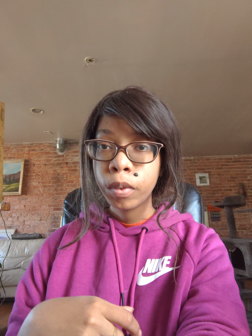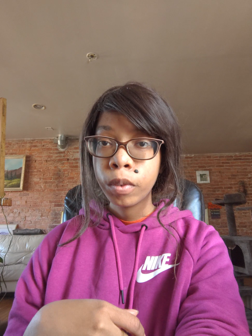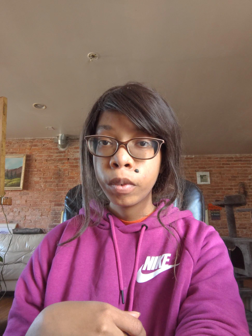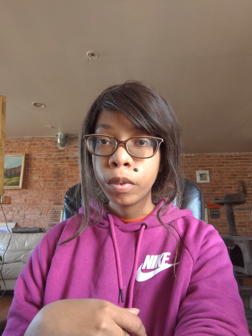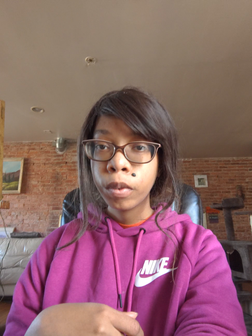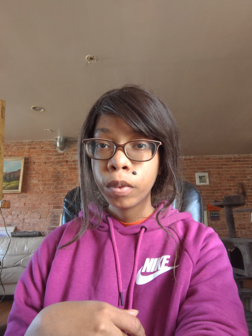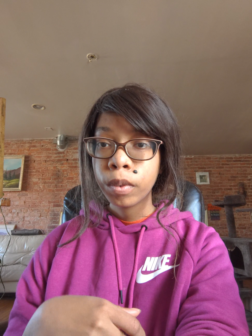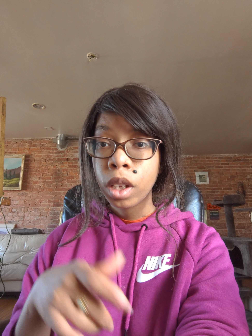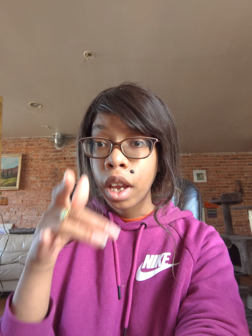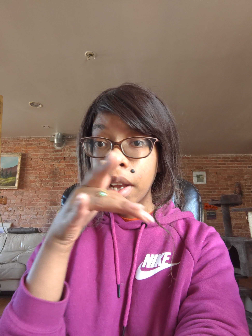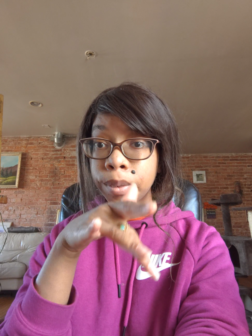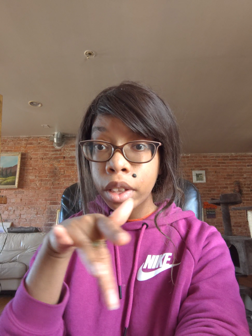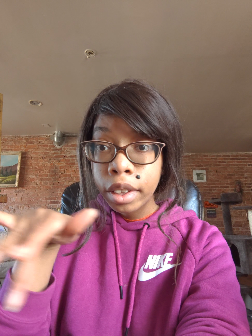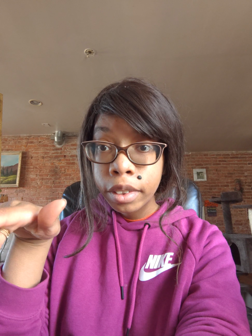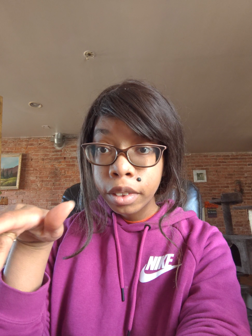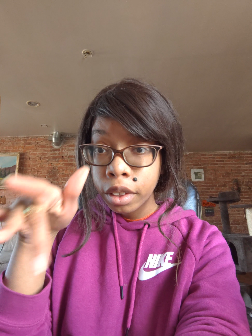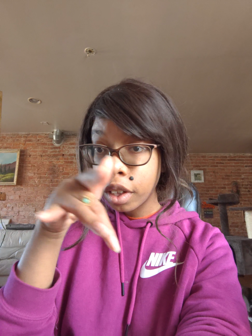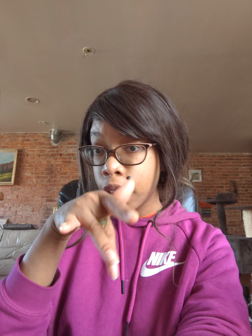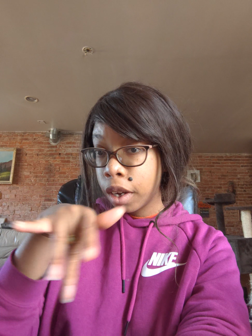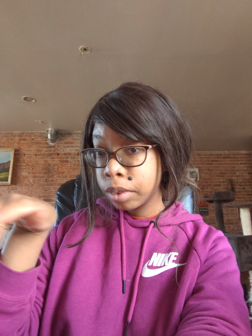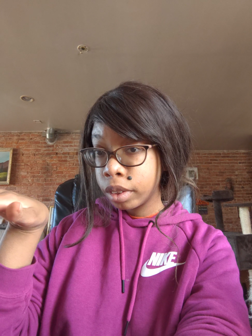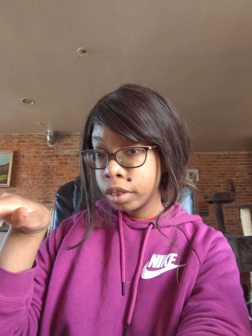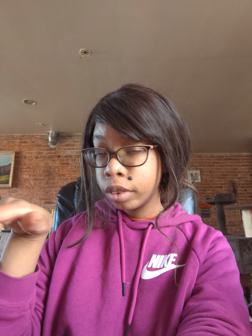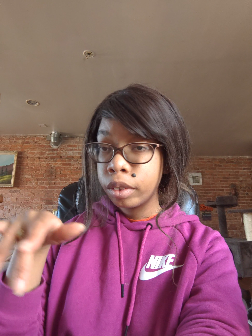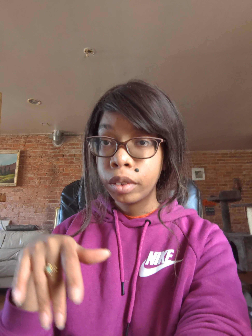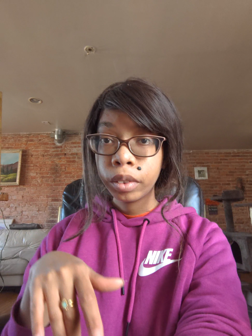empty